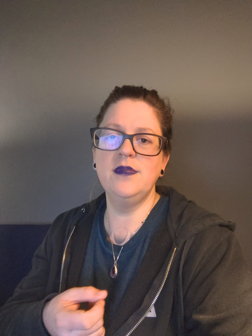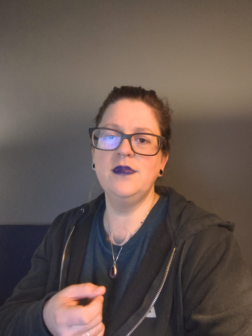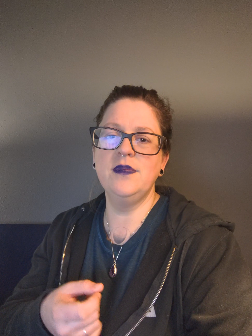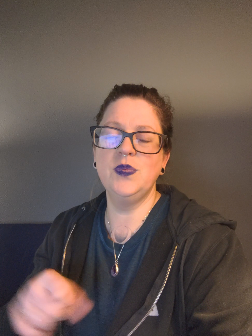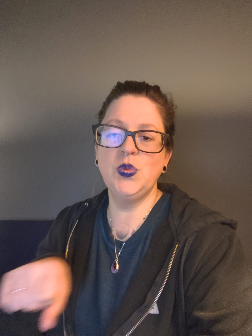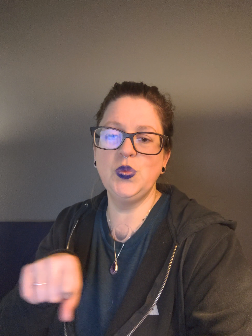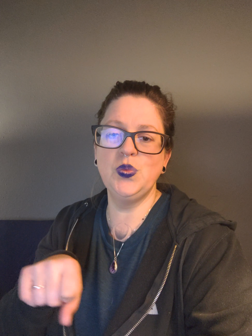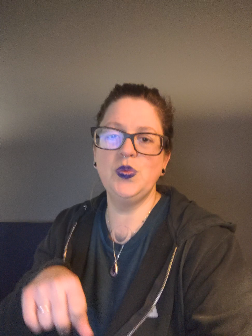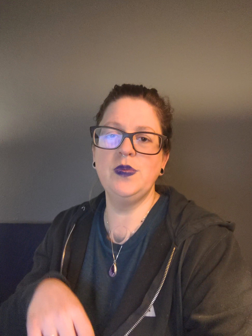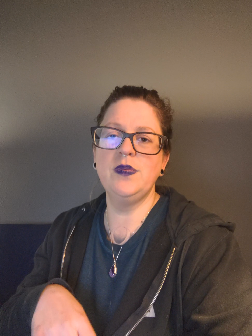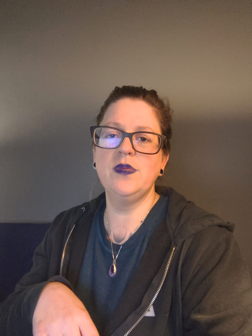shoe